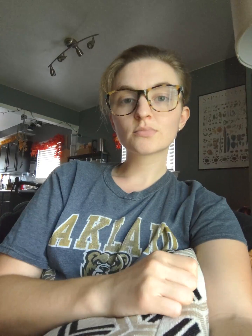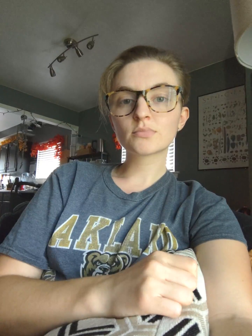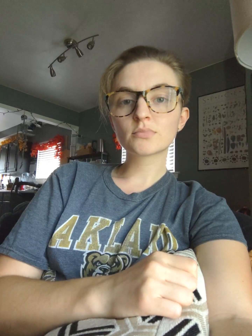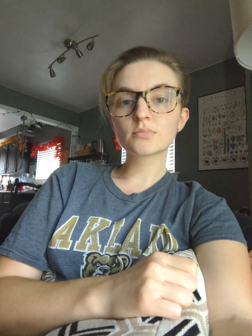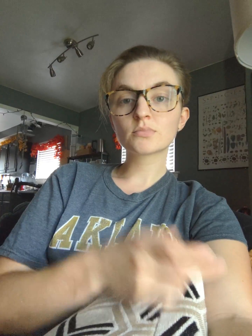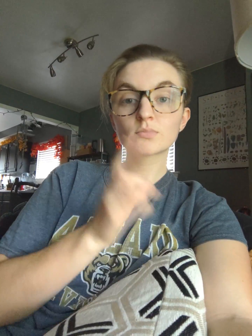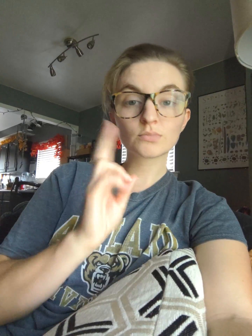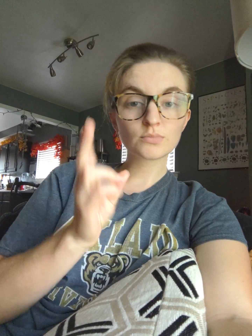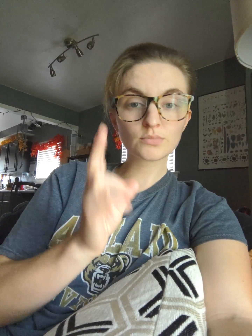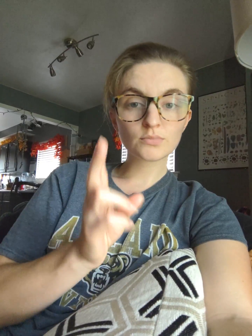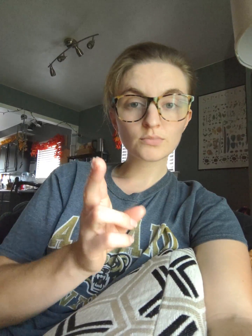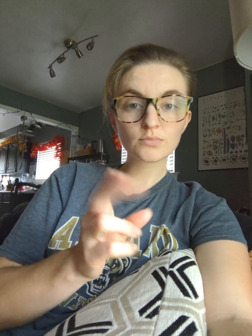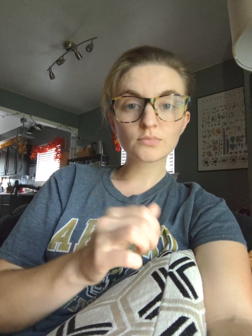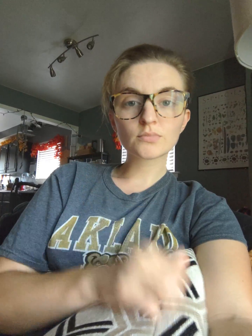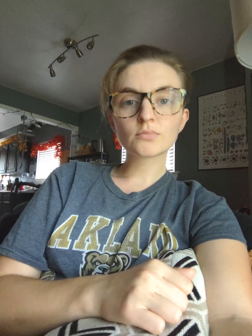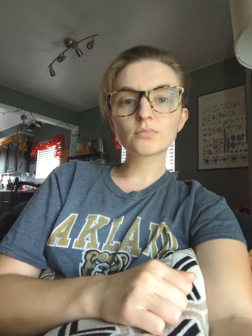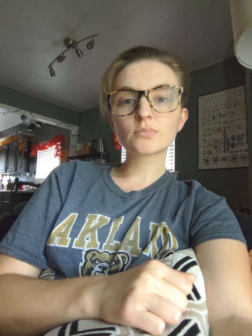hurry